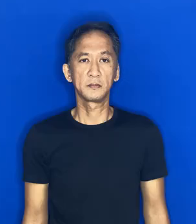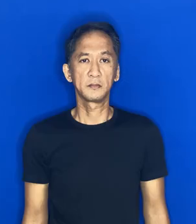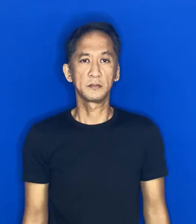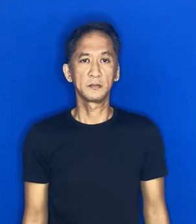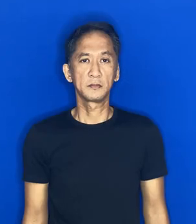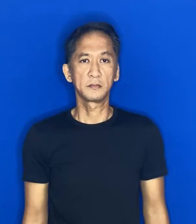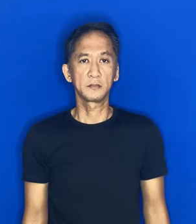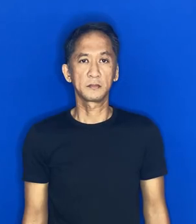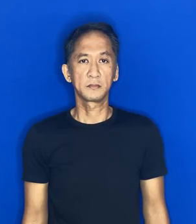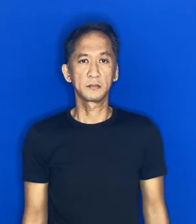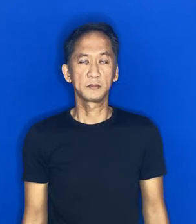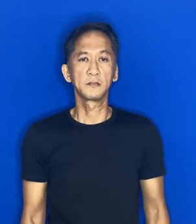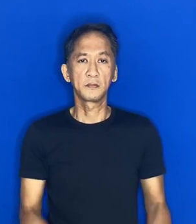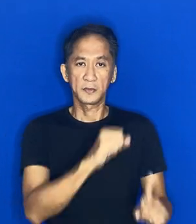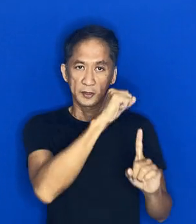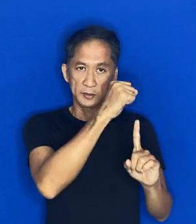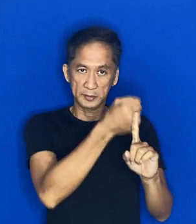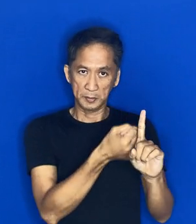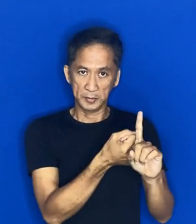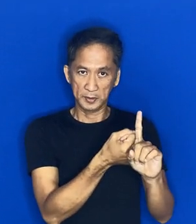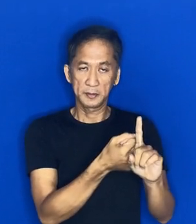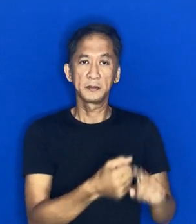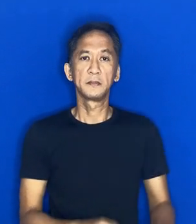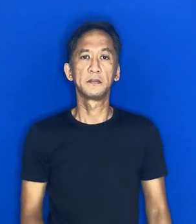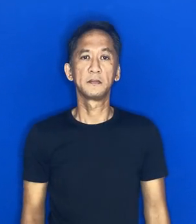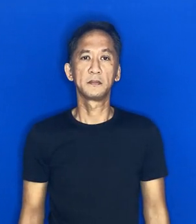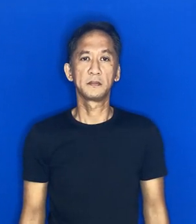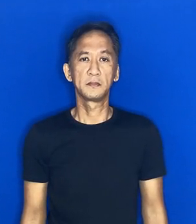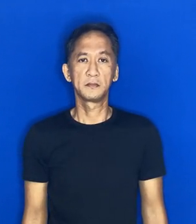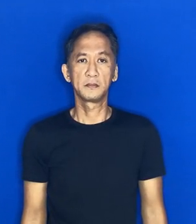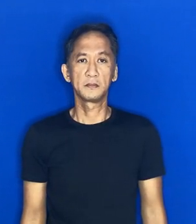september